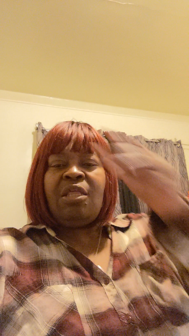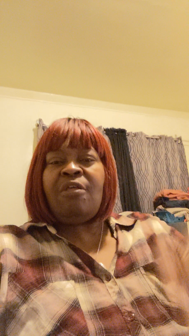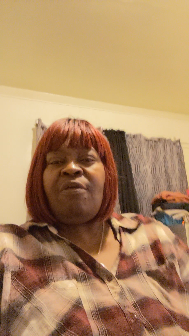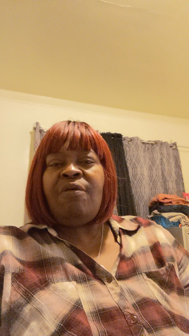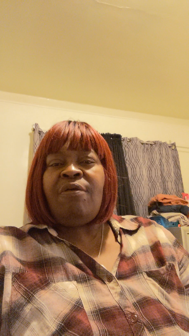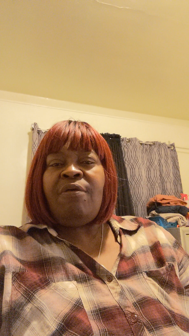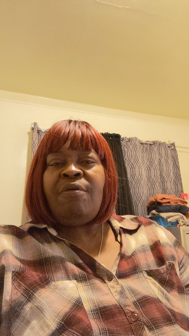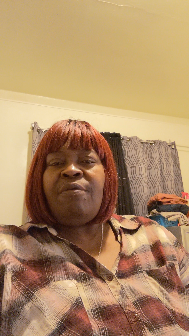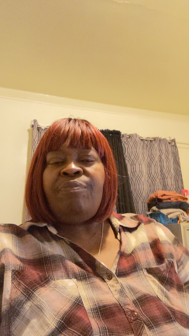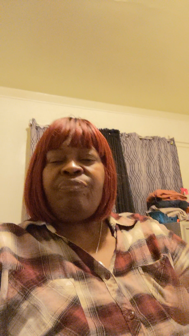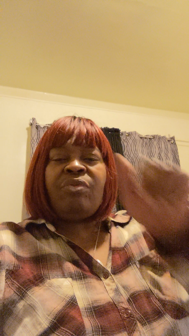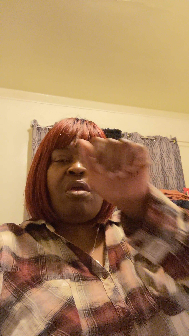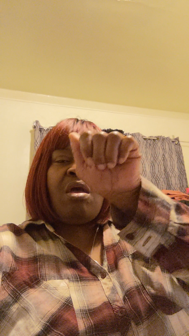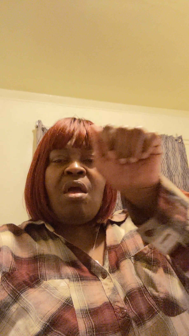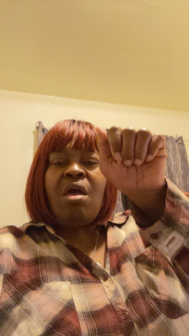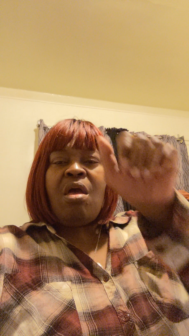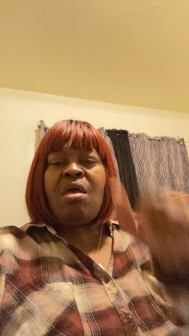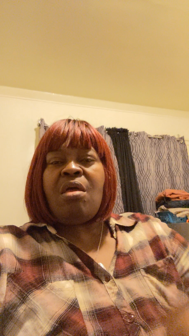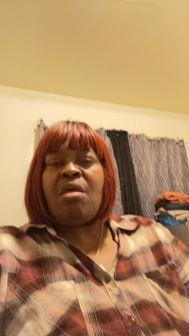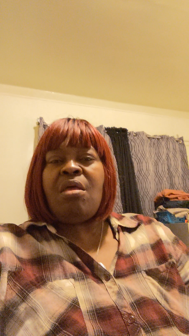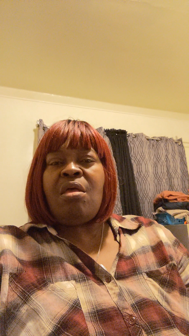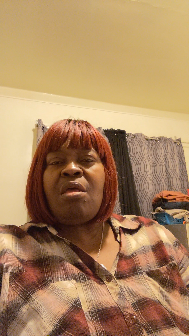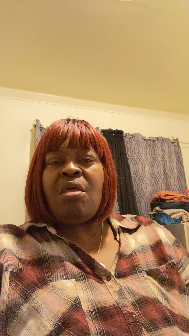a